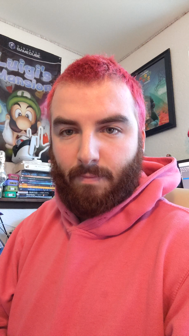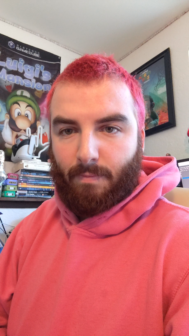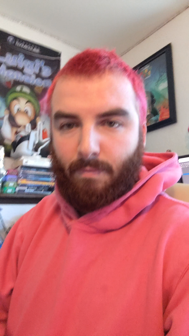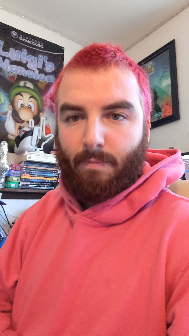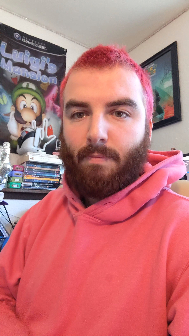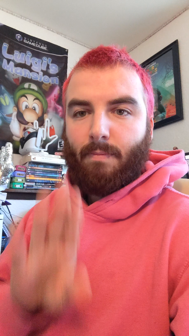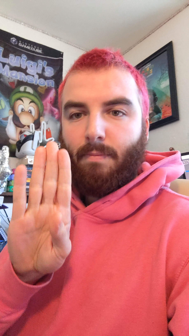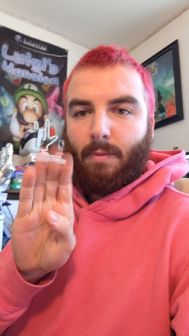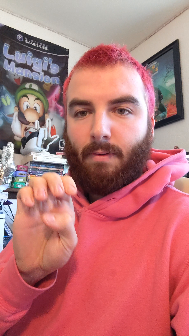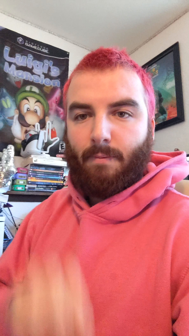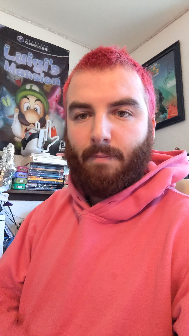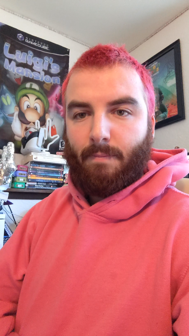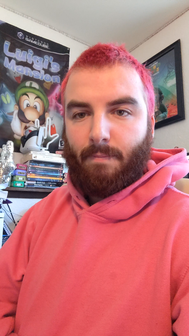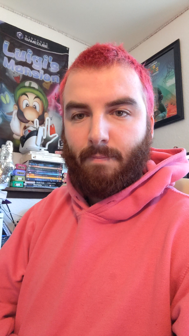be